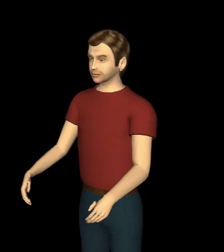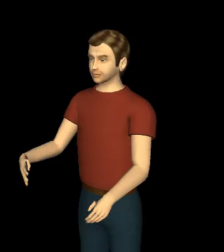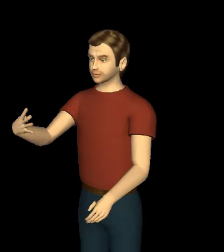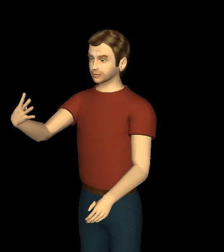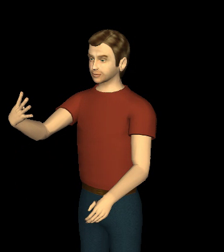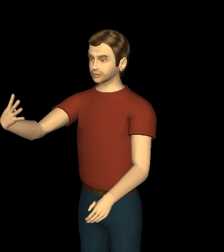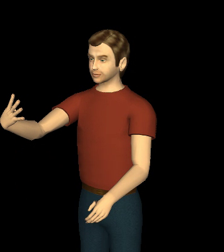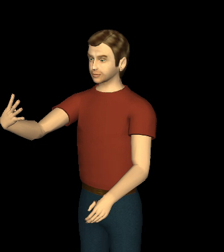4